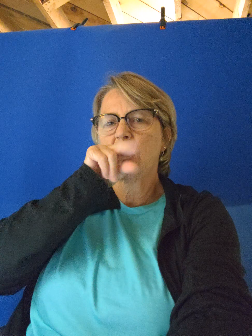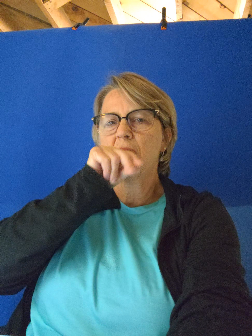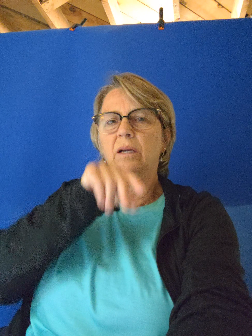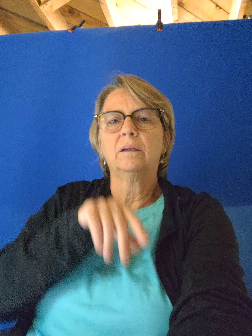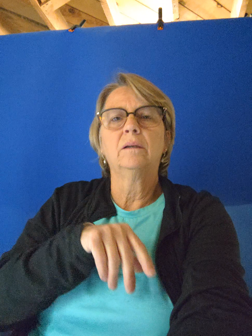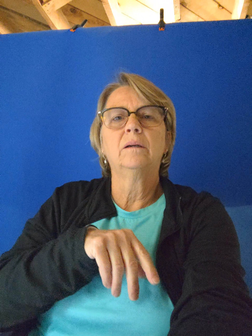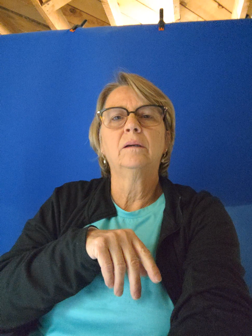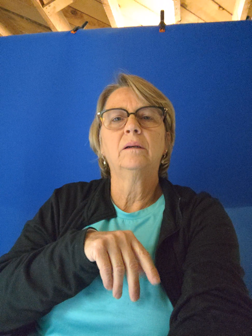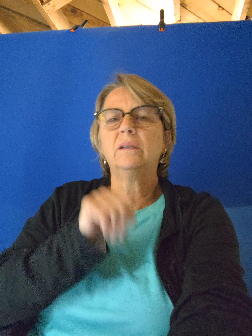duck